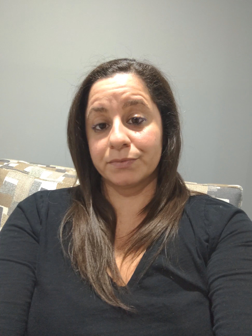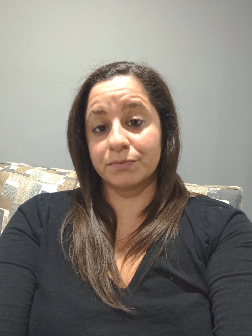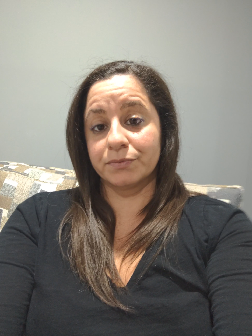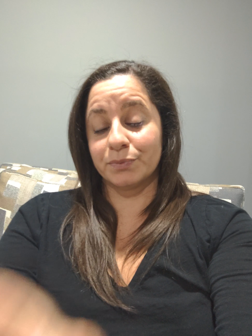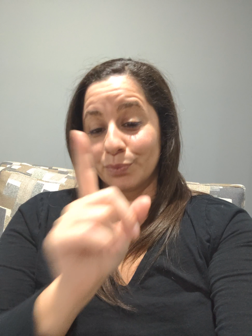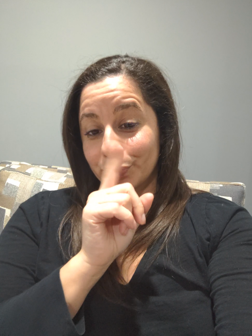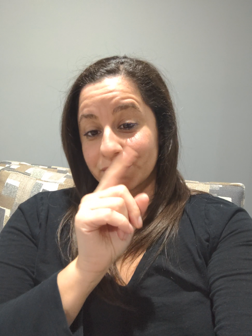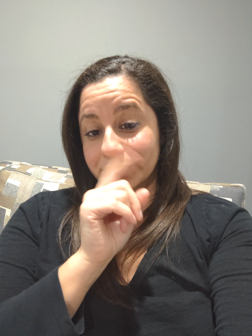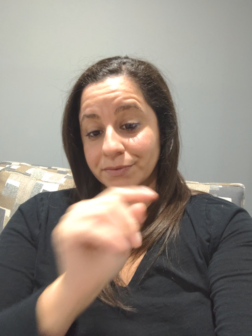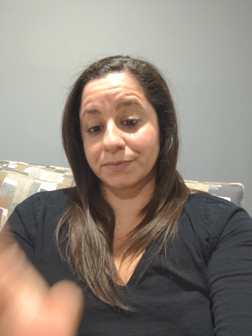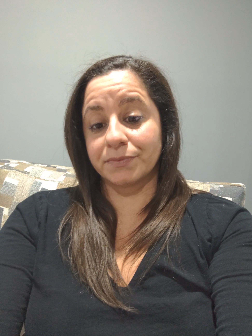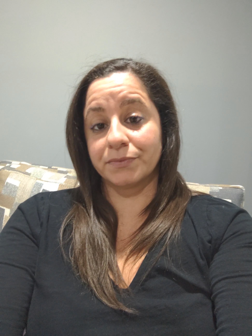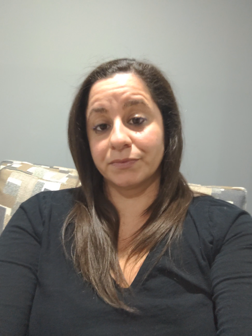pretend